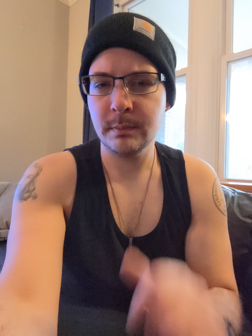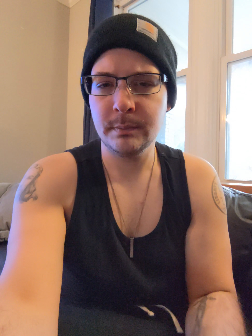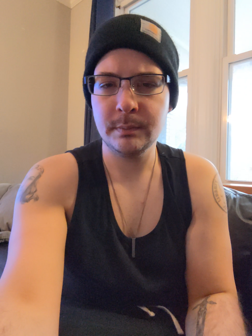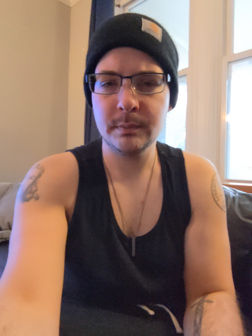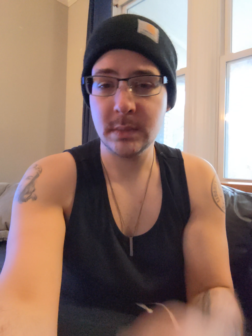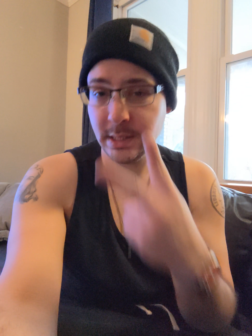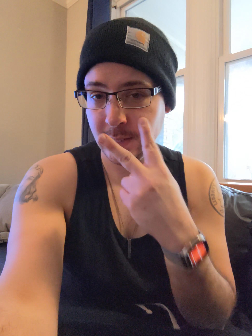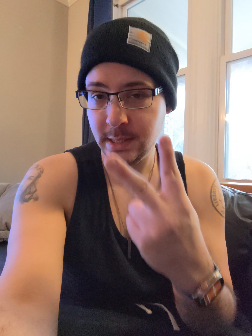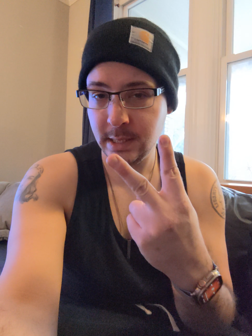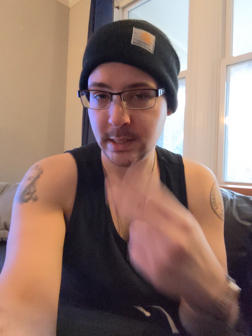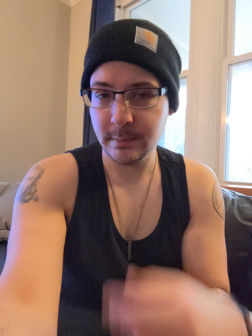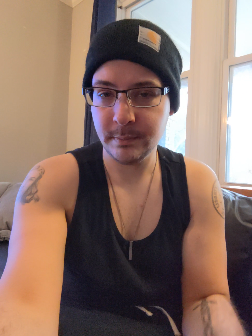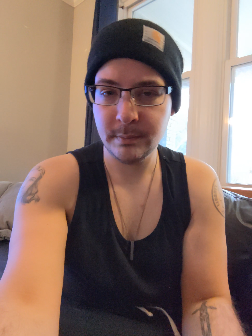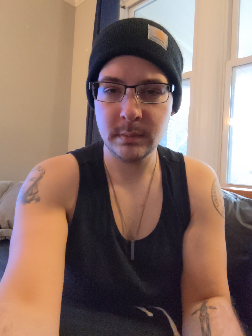see